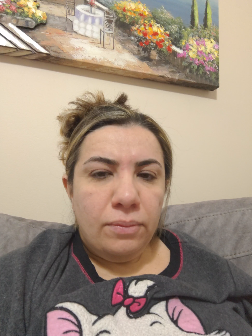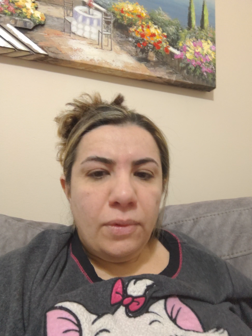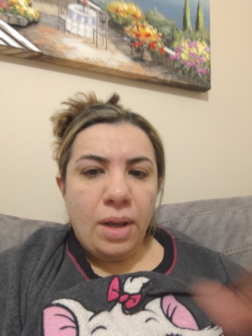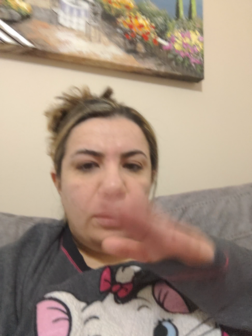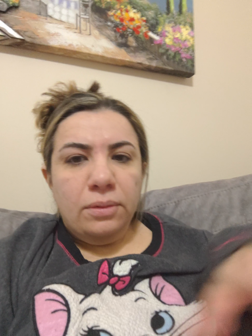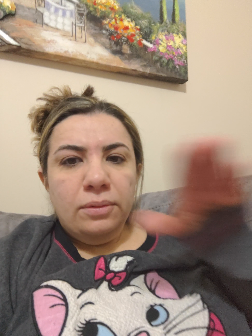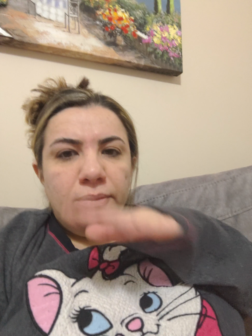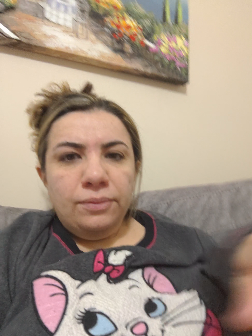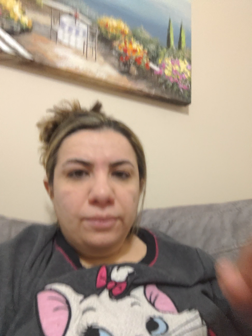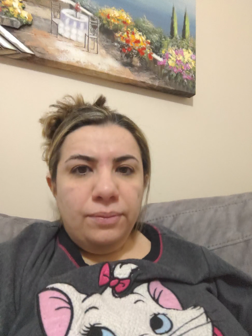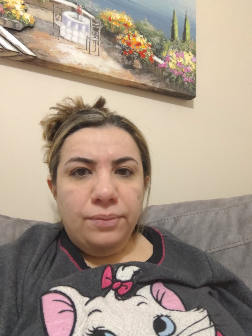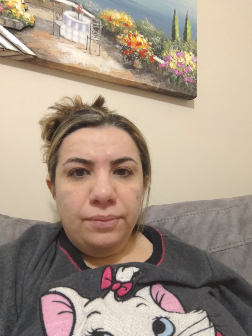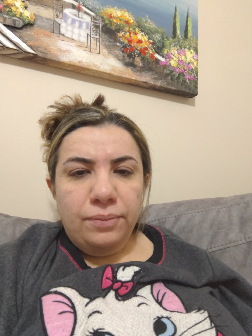clean